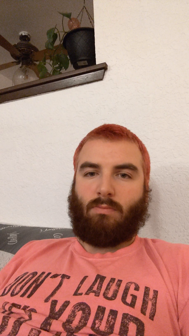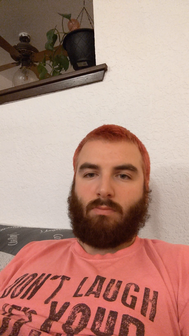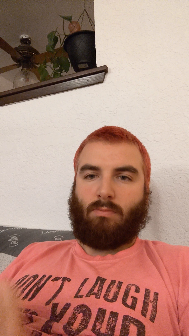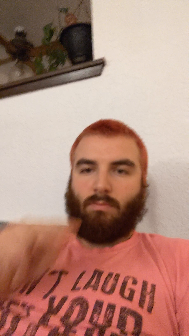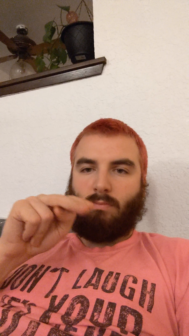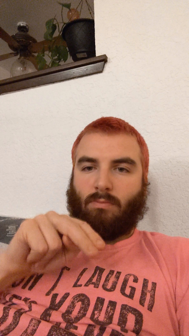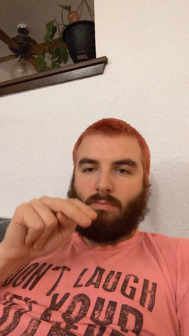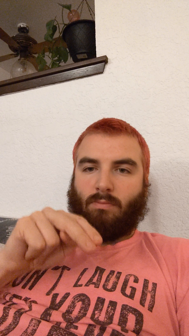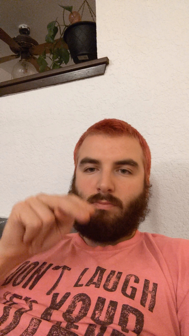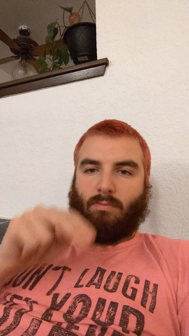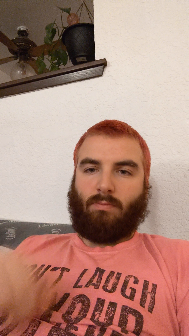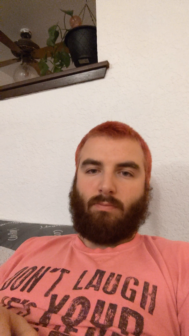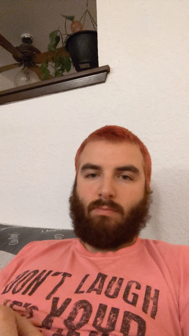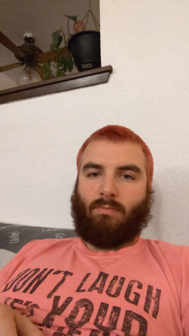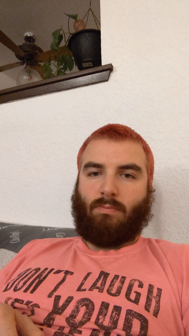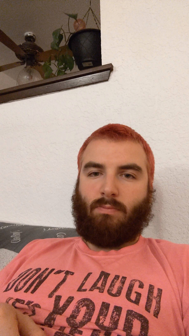nurse